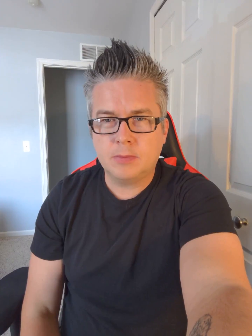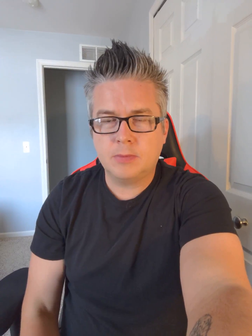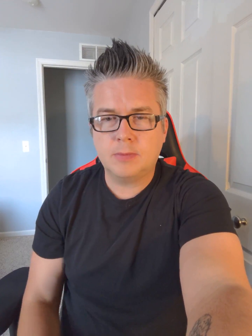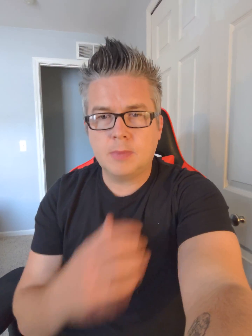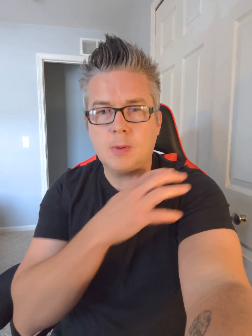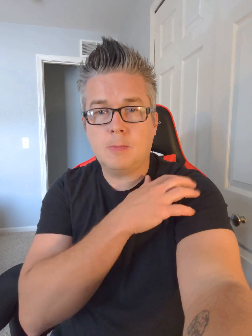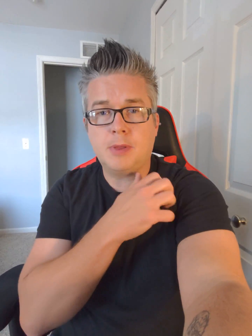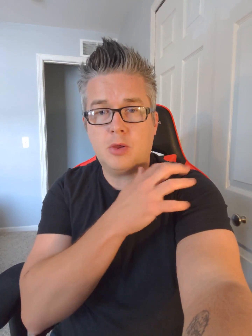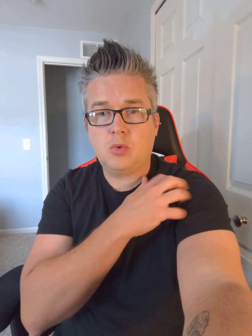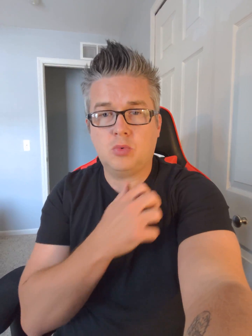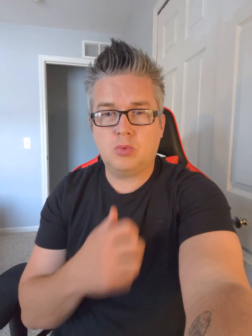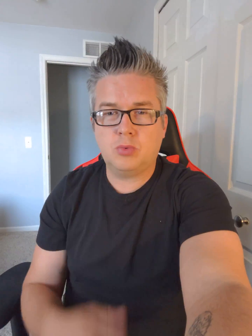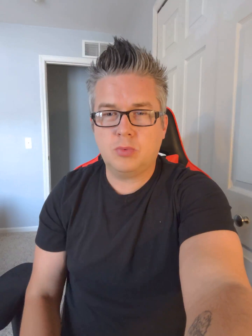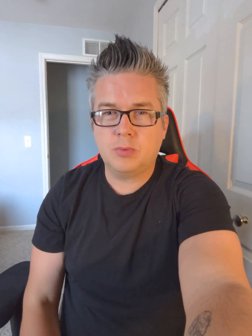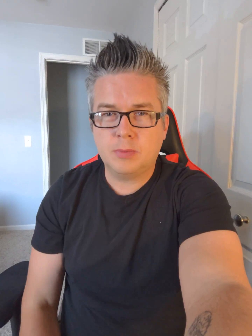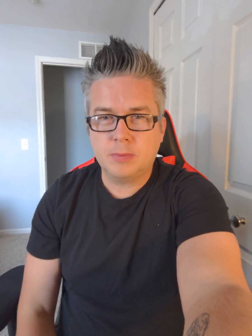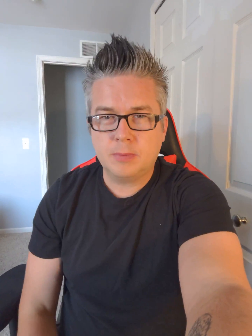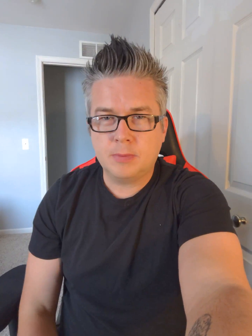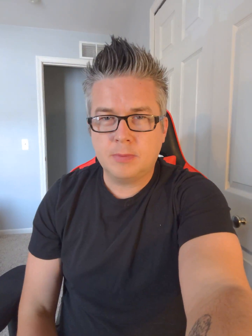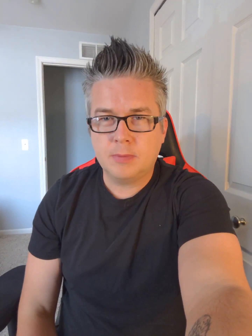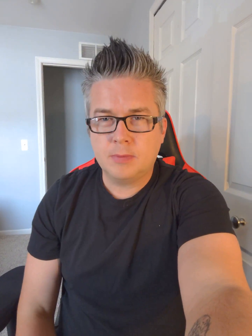bear